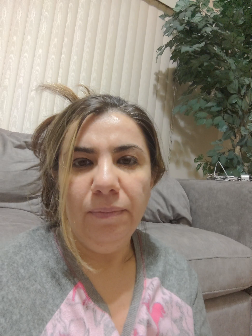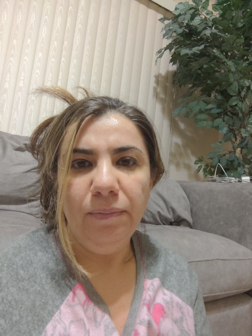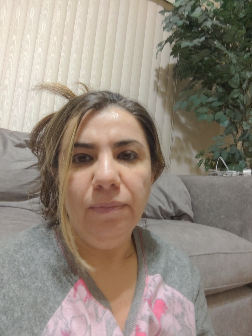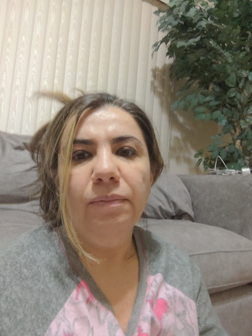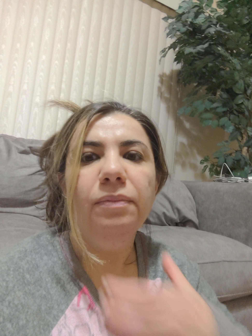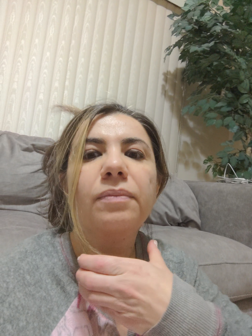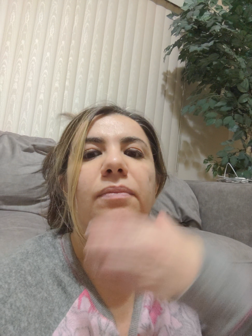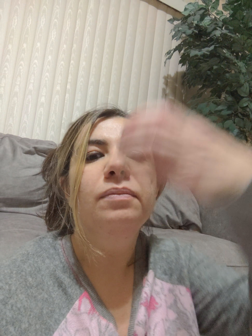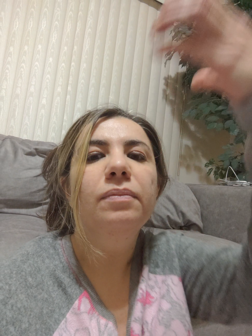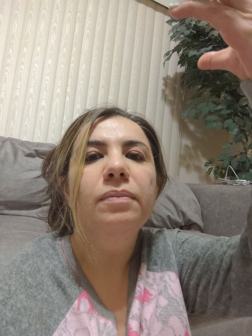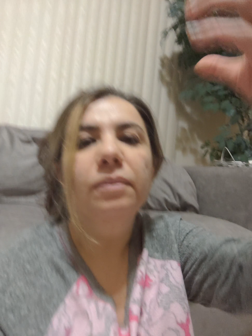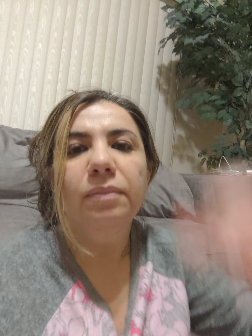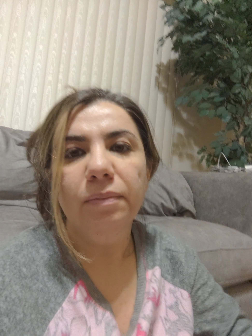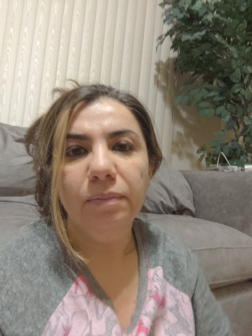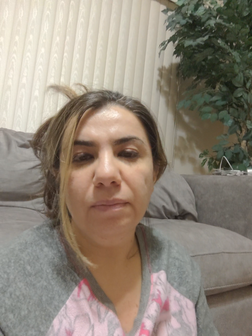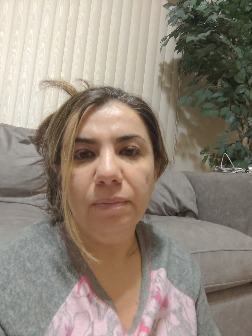giraffe